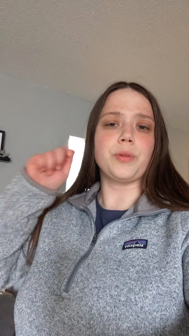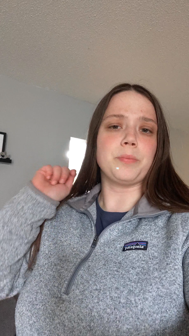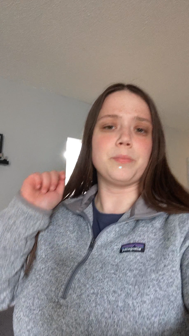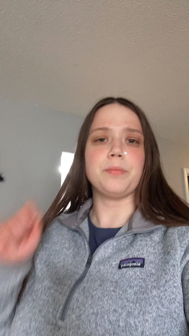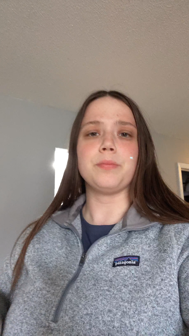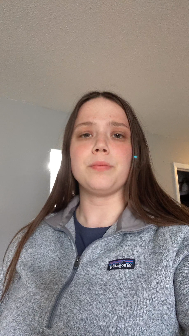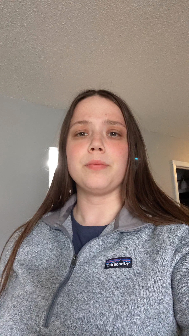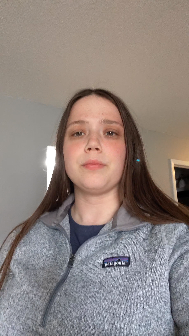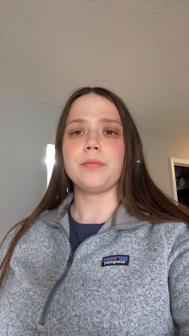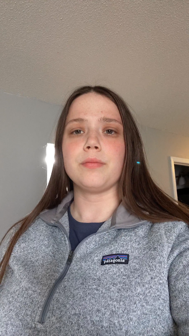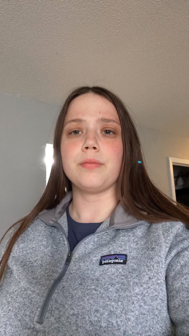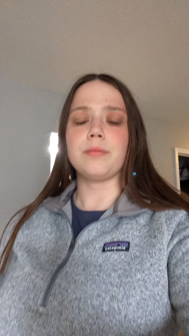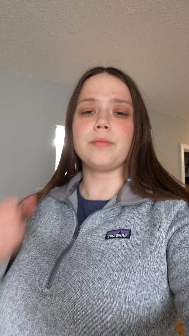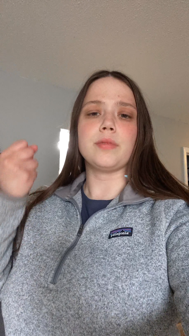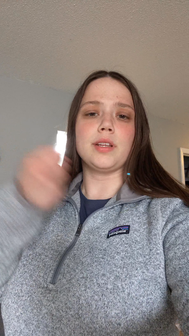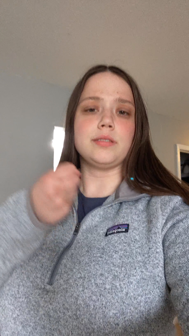hit